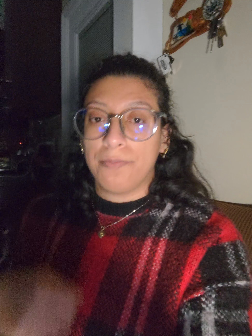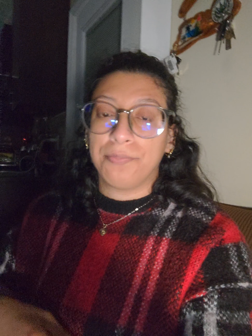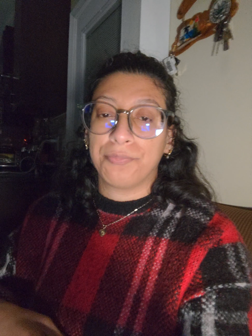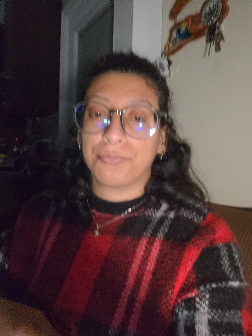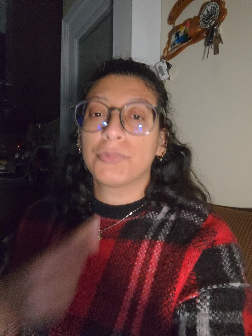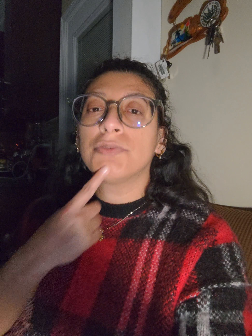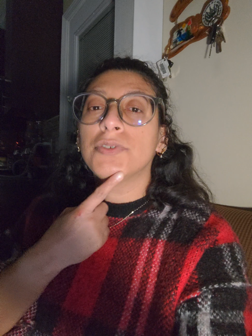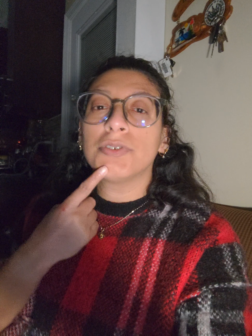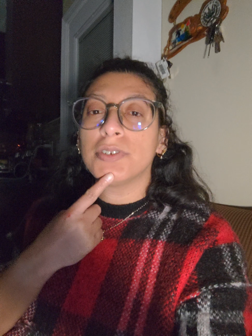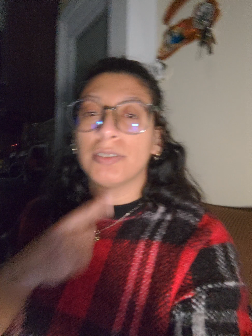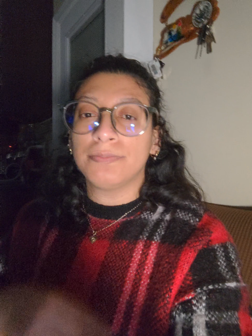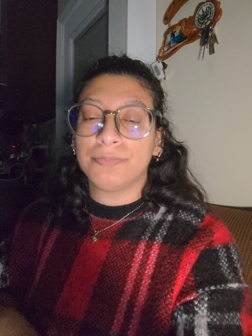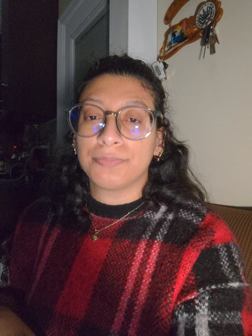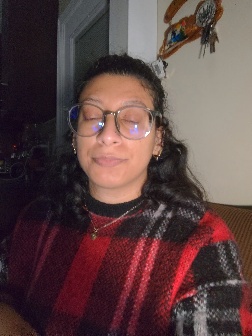chin